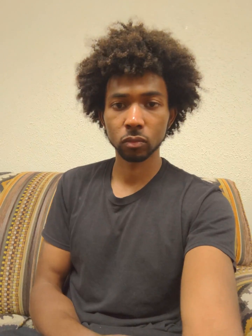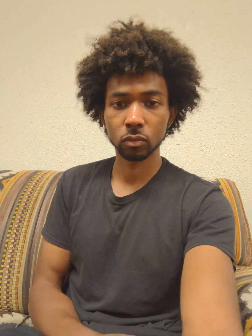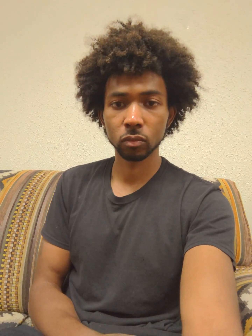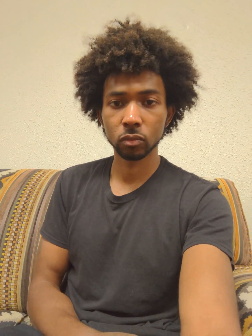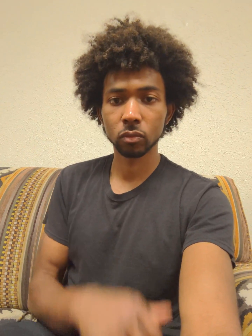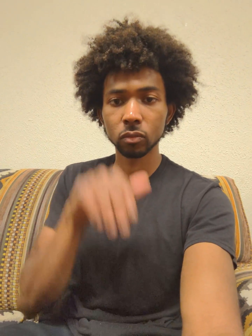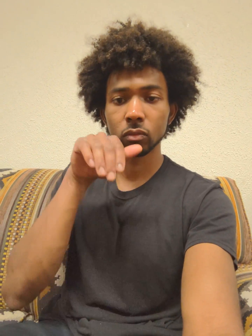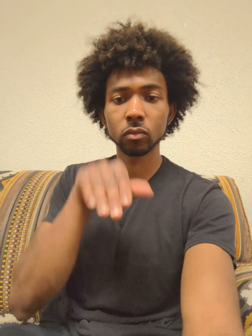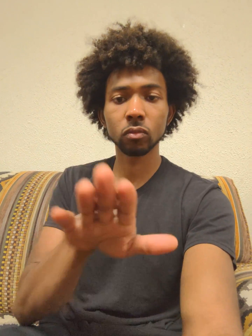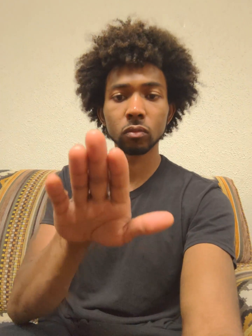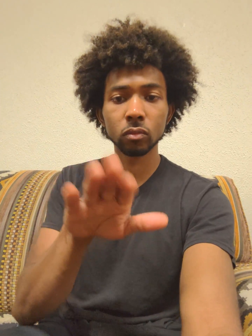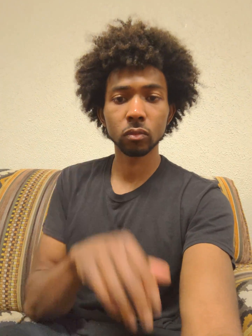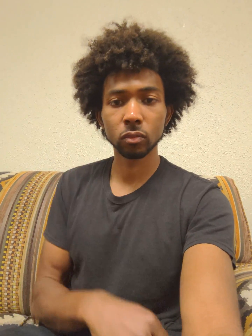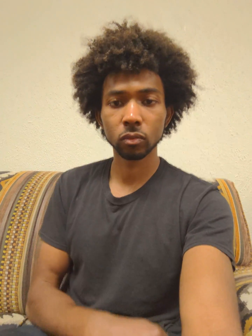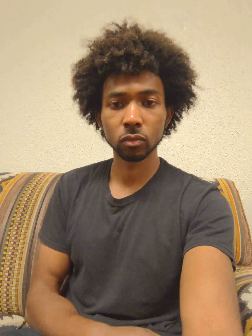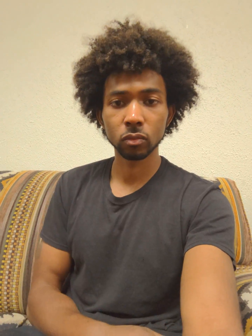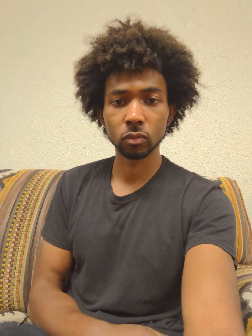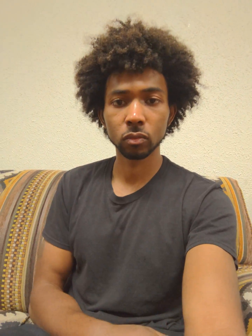enter